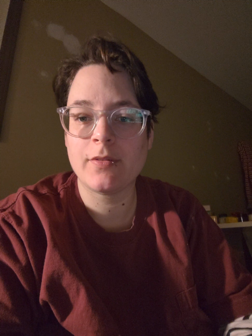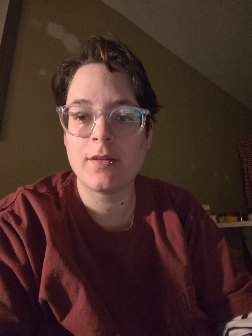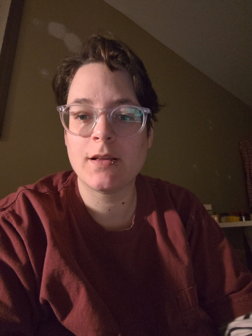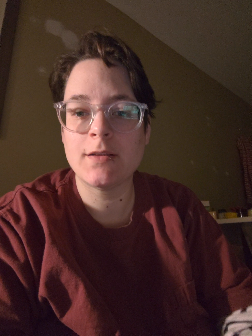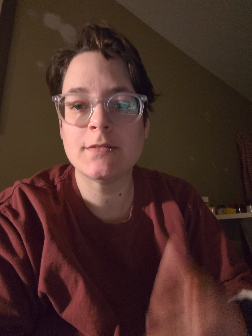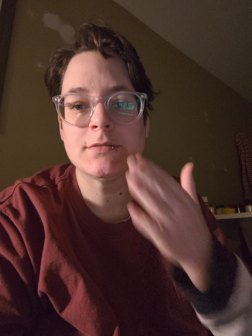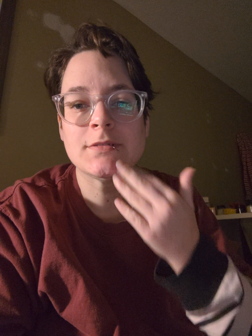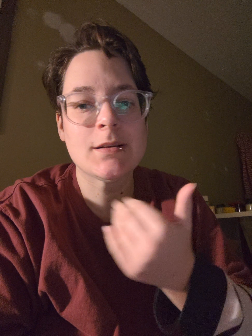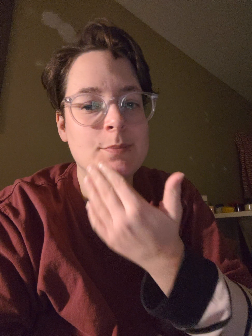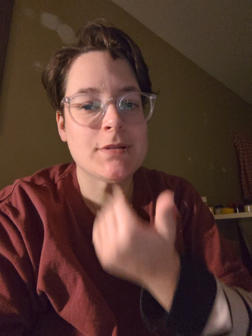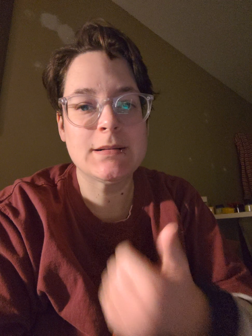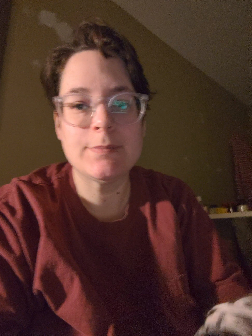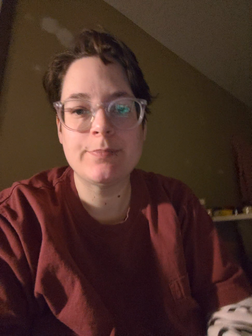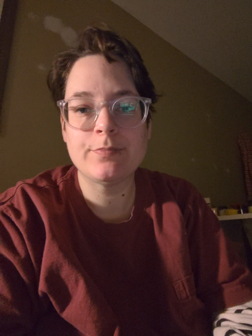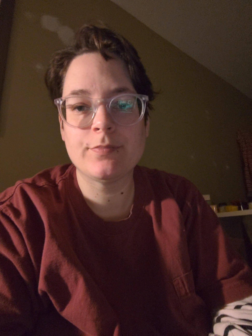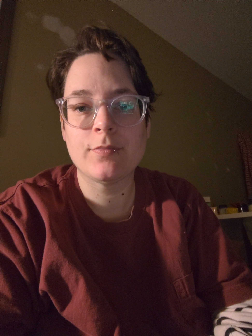napkin